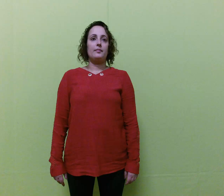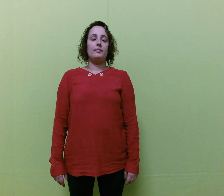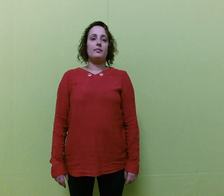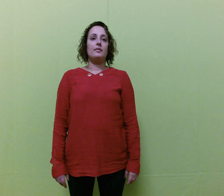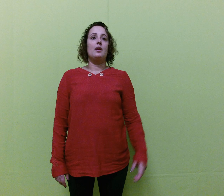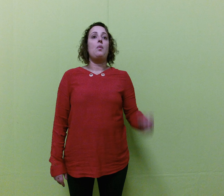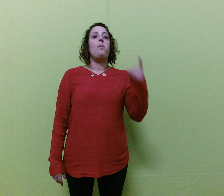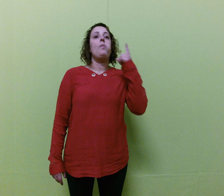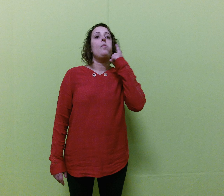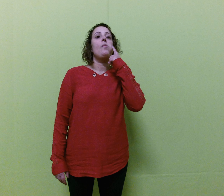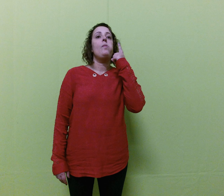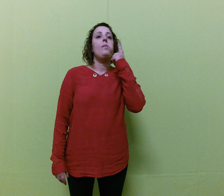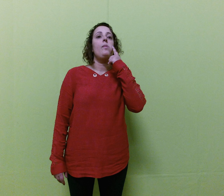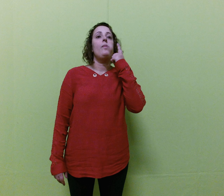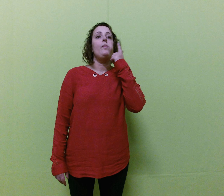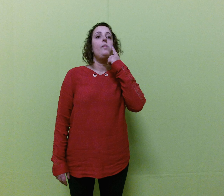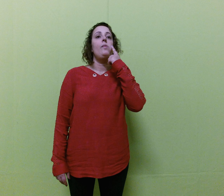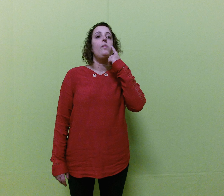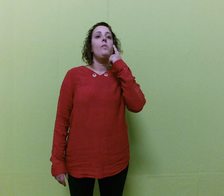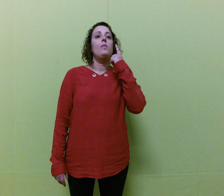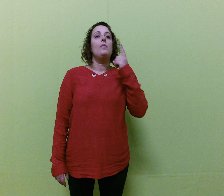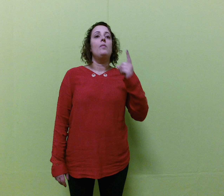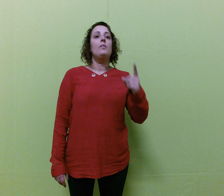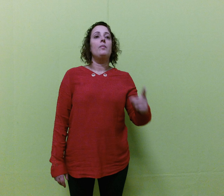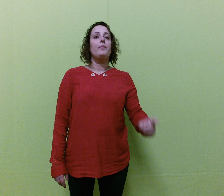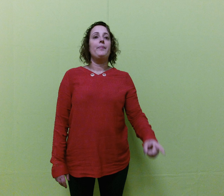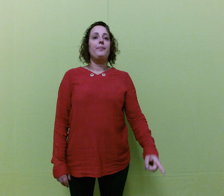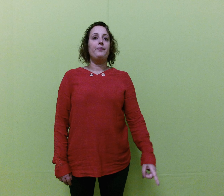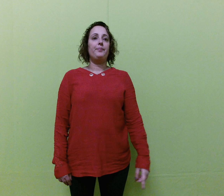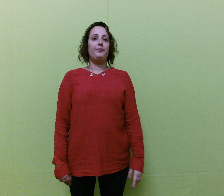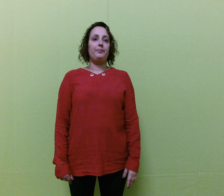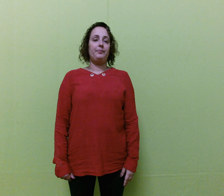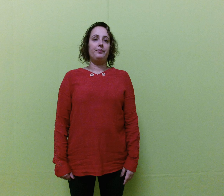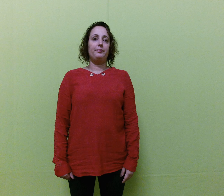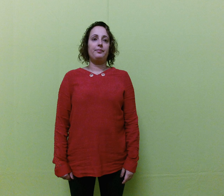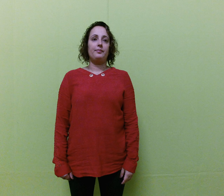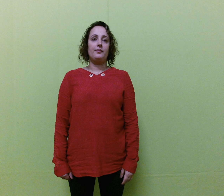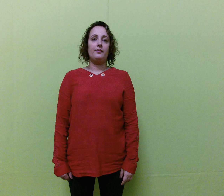bala